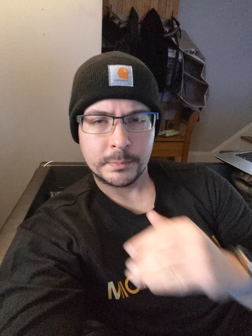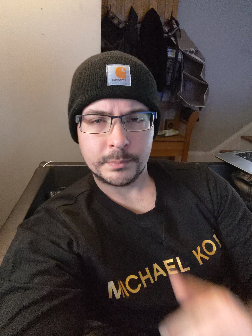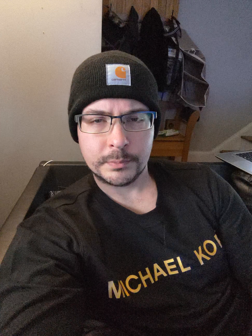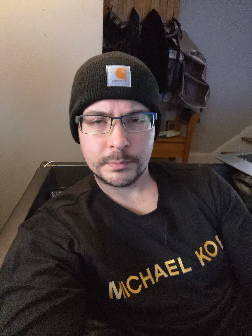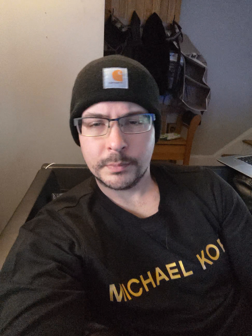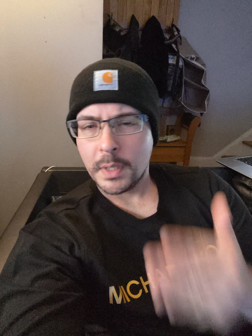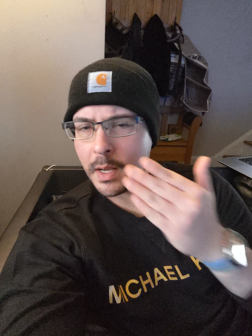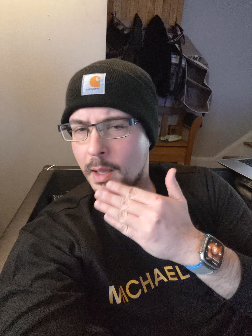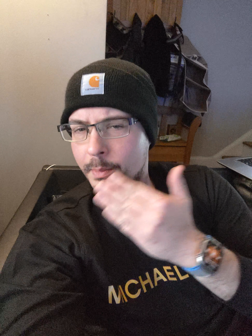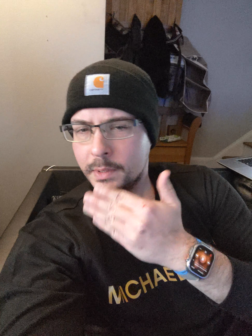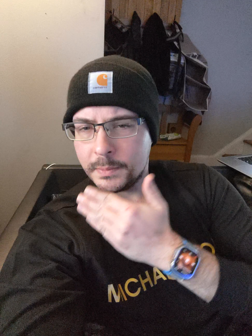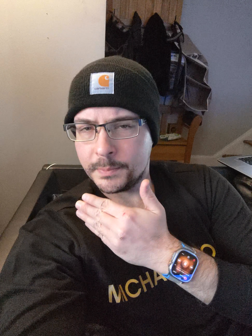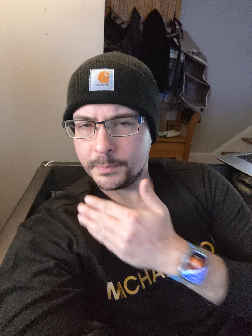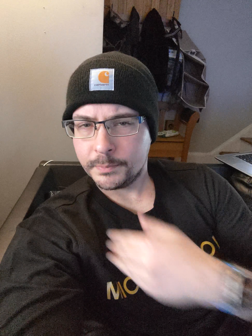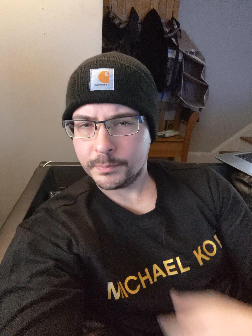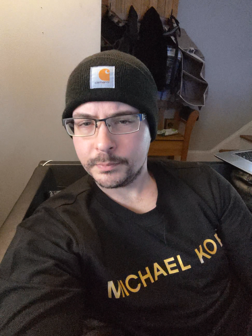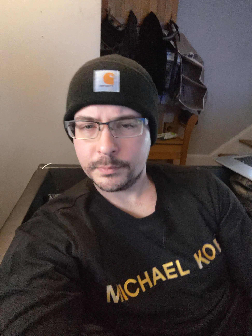napkin